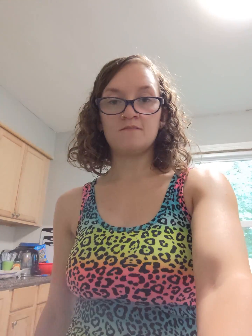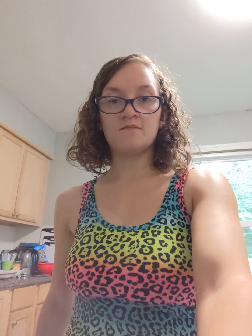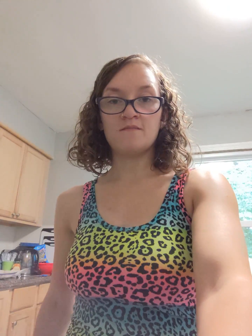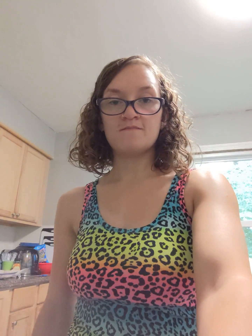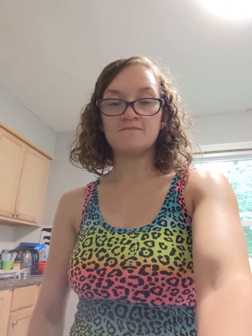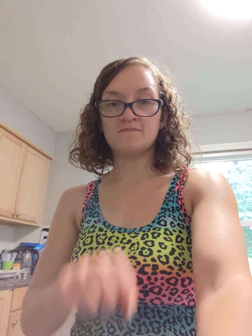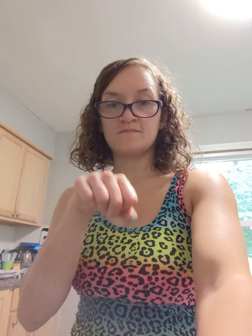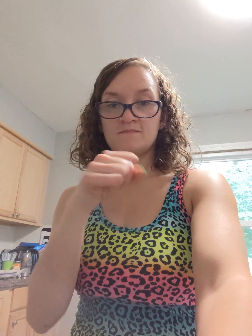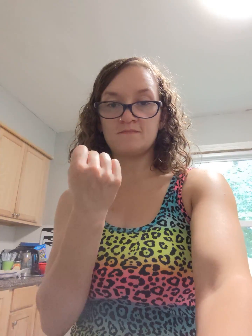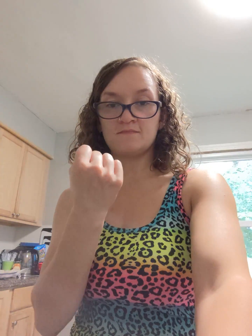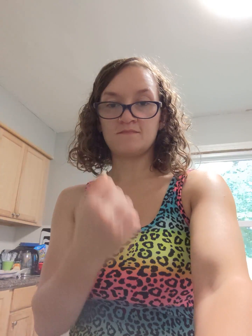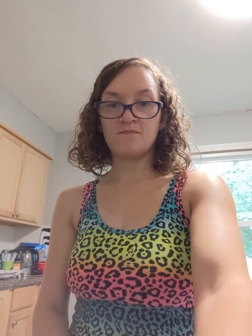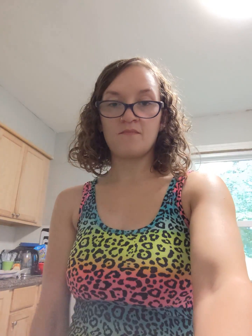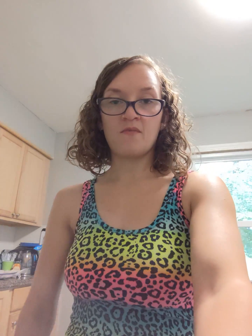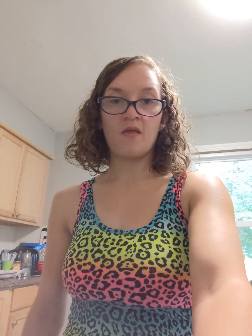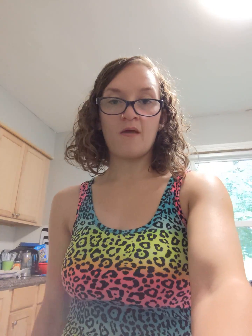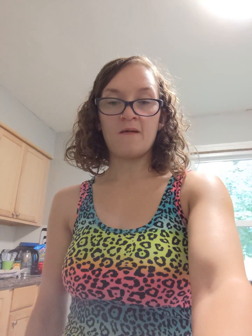break